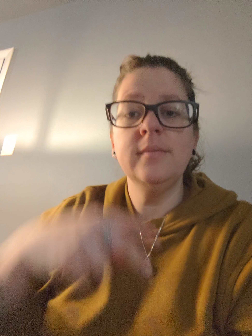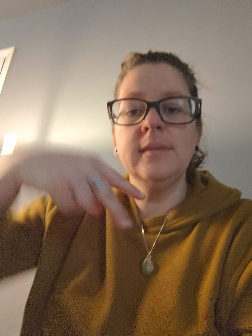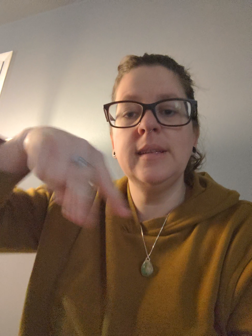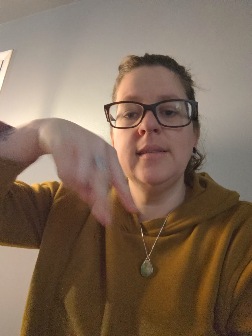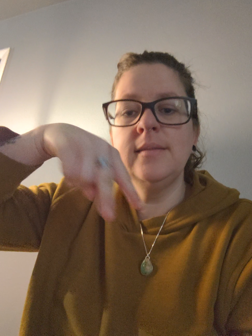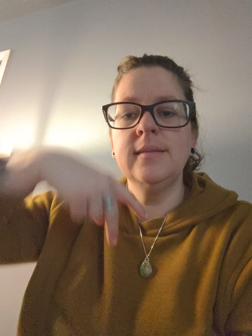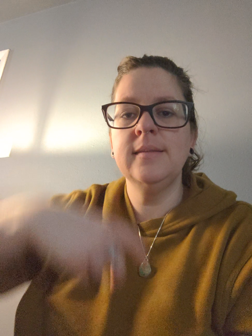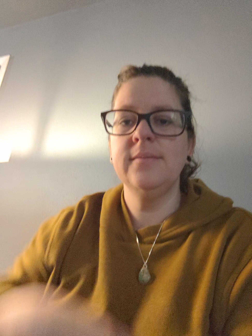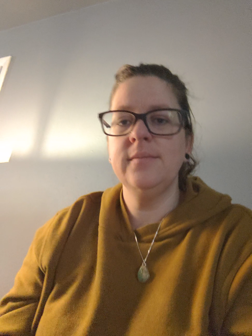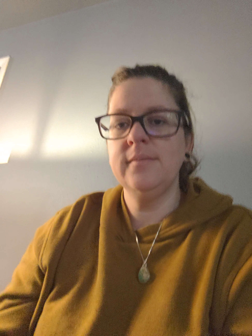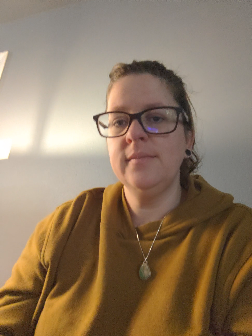dance